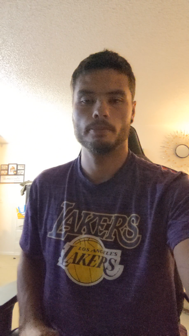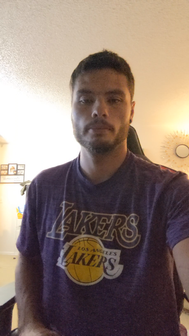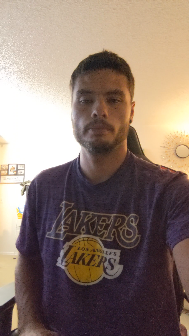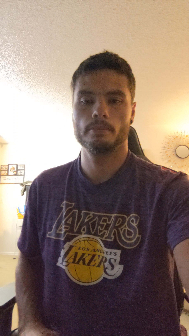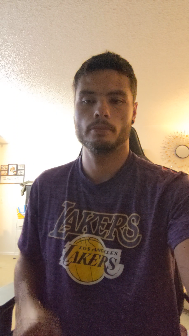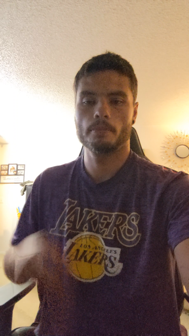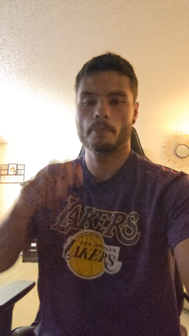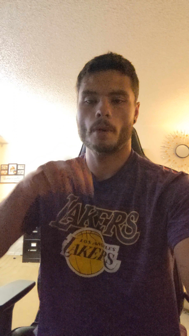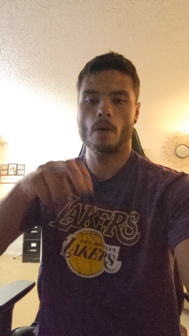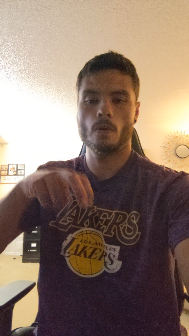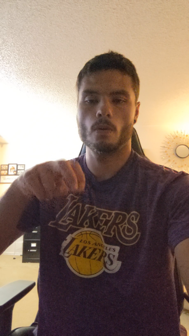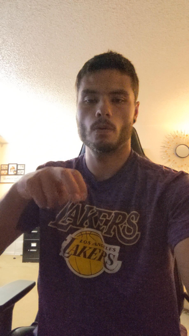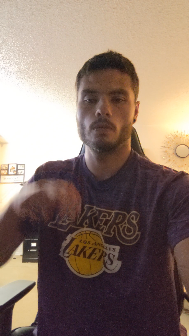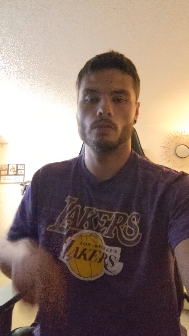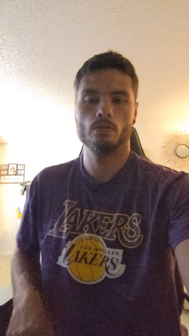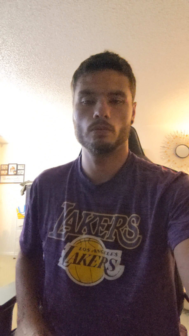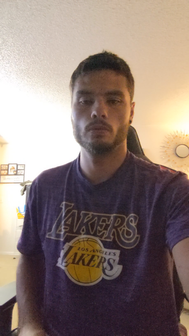potato